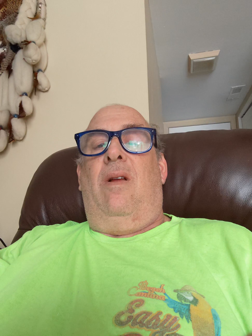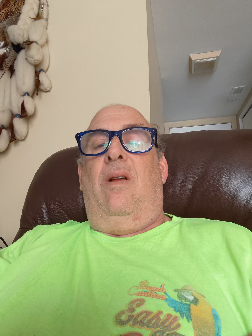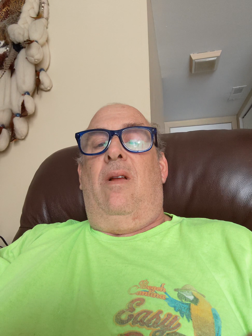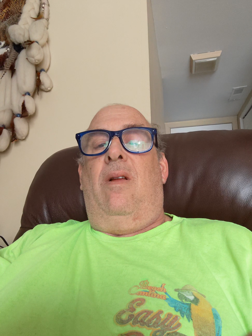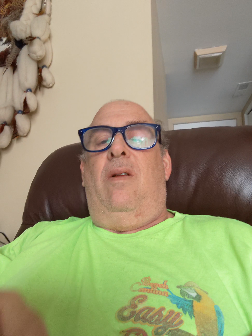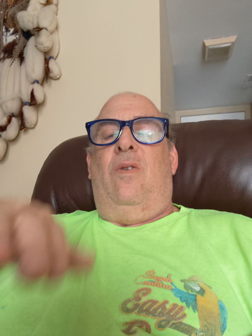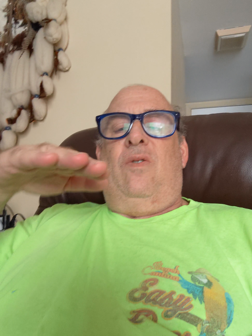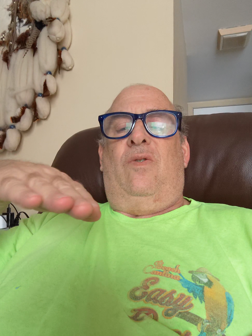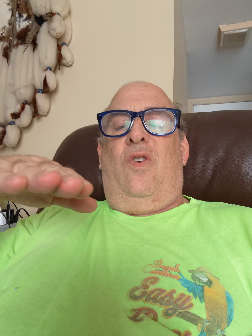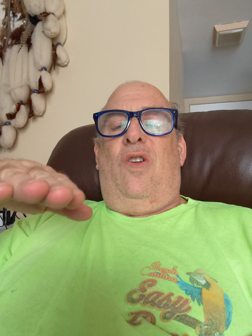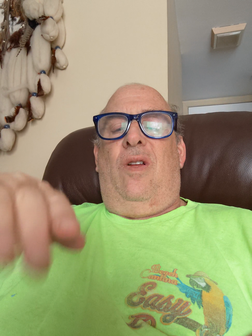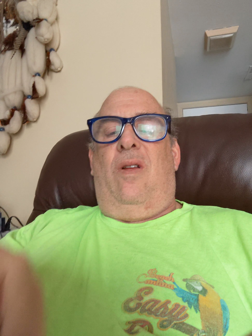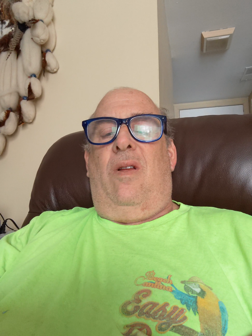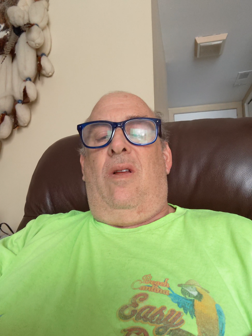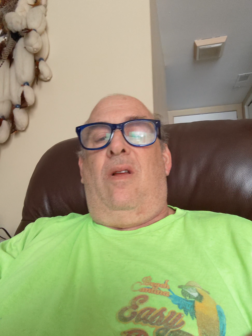child